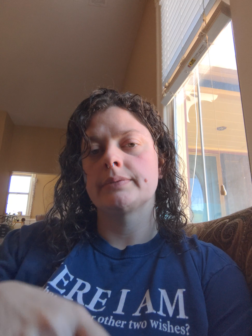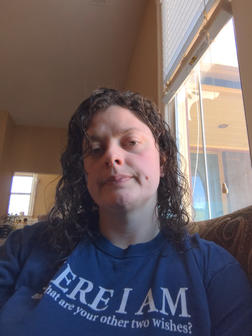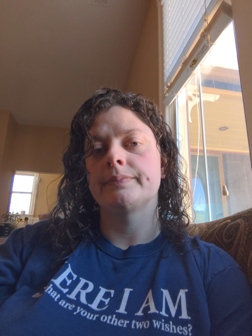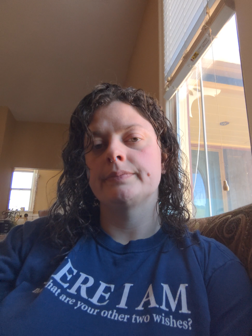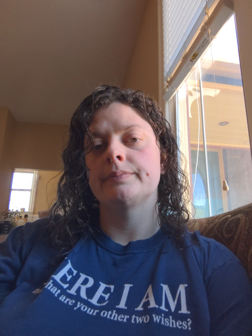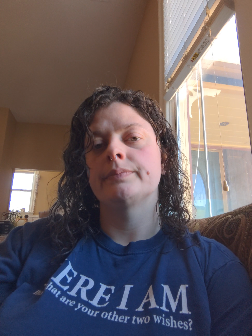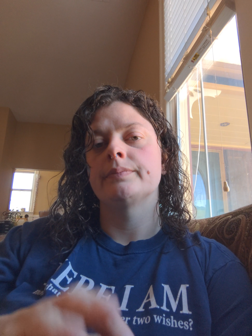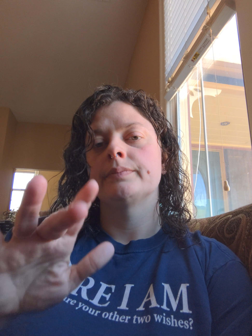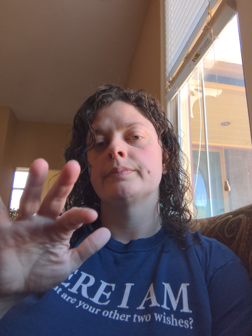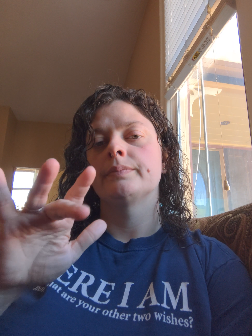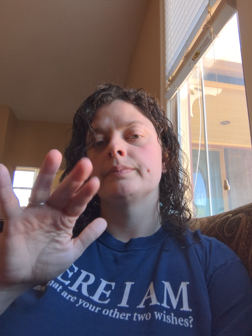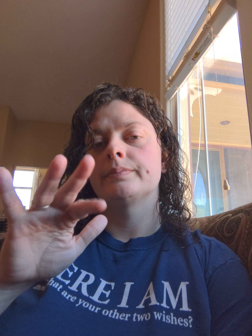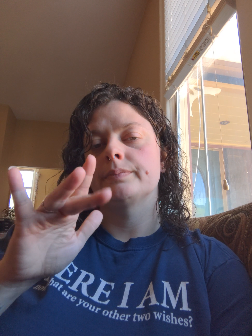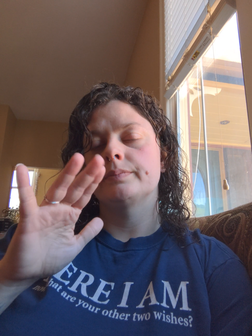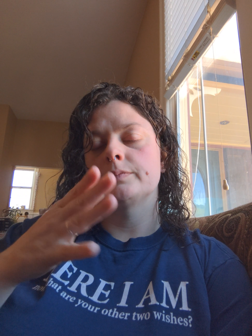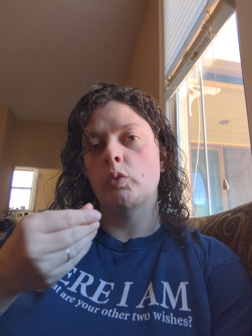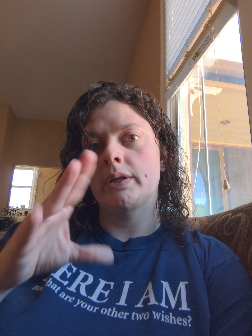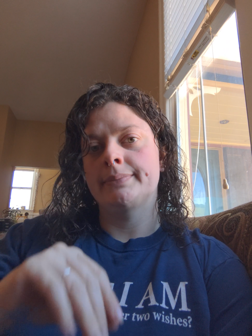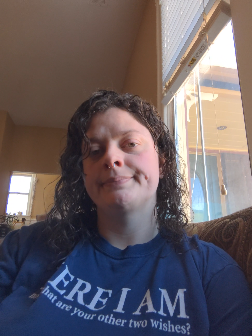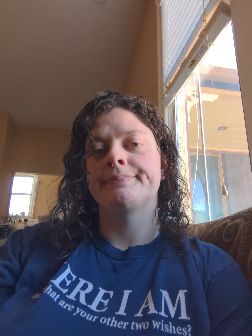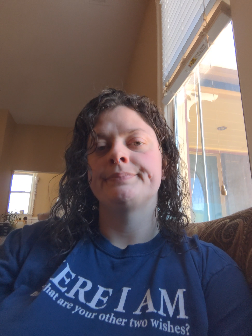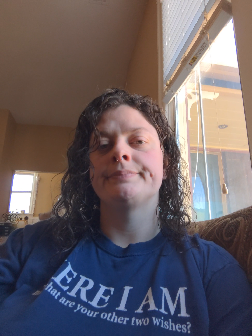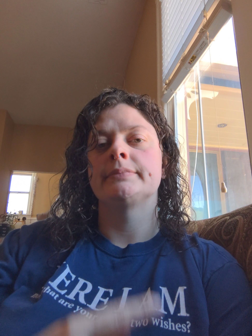story